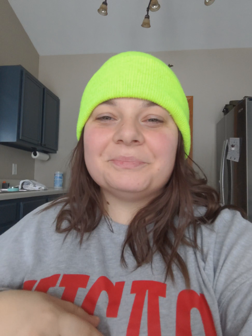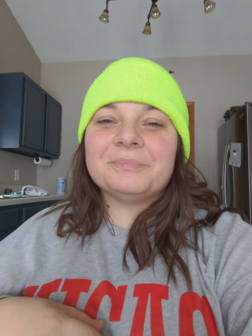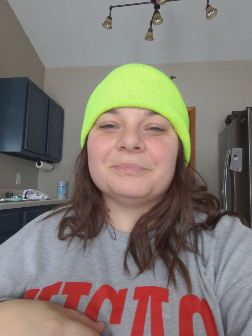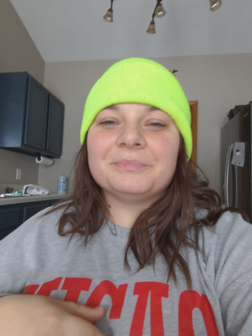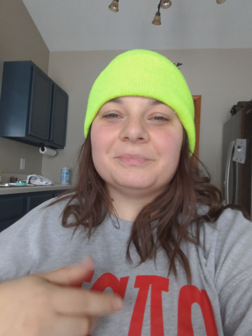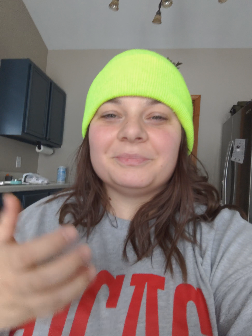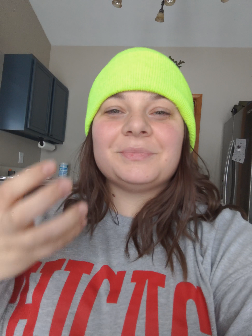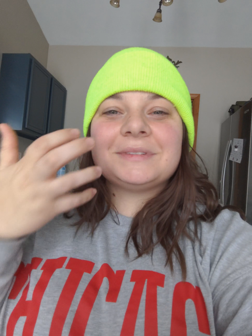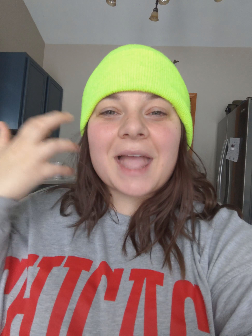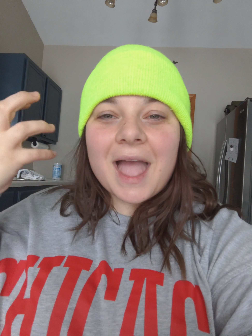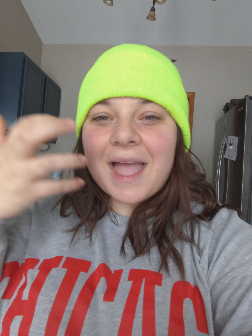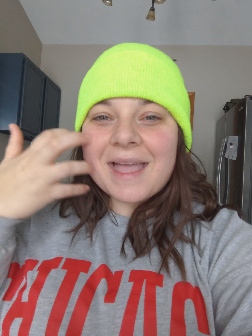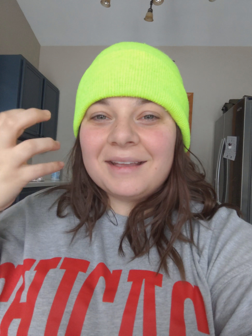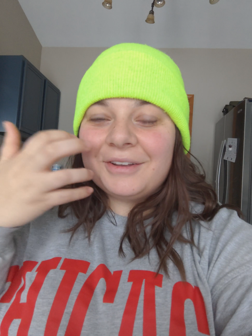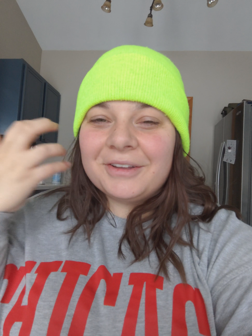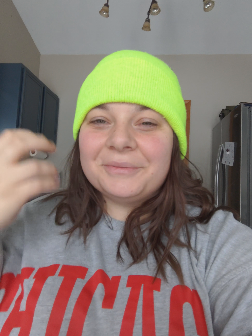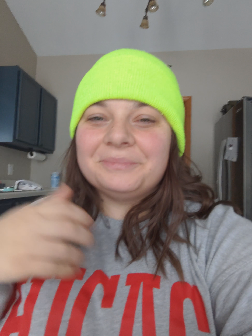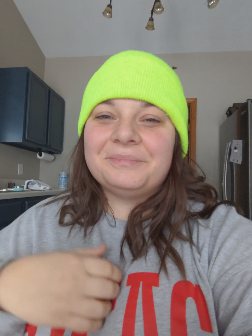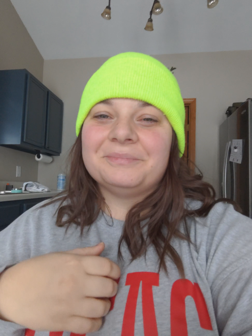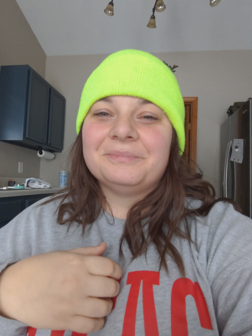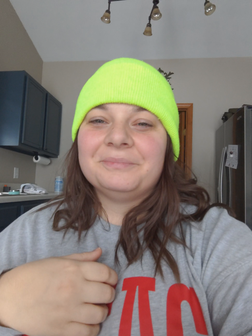tiger